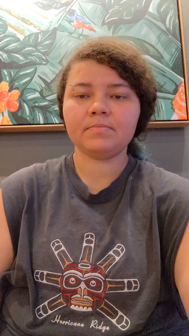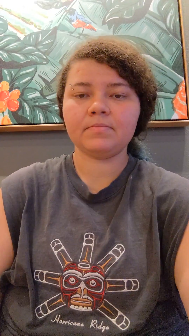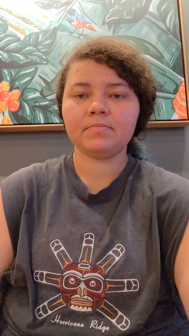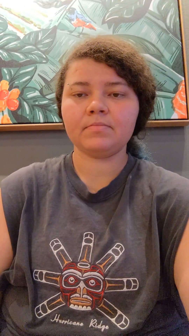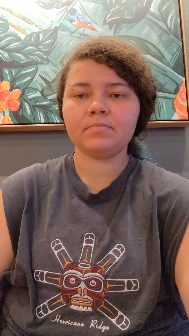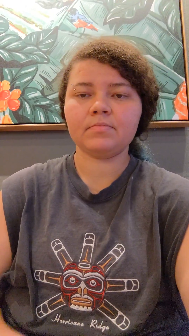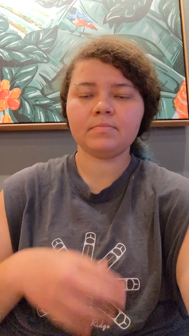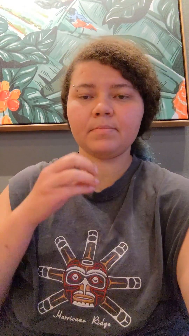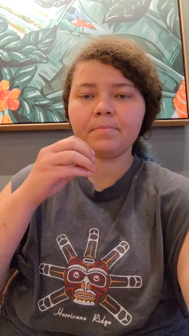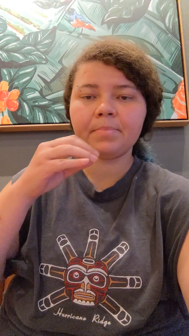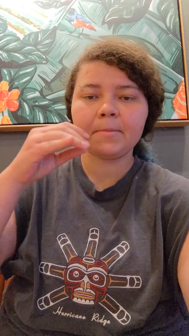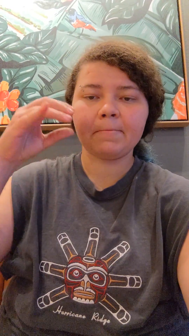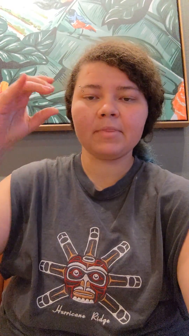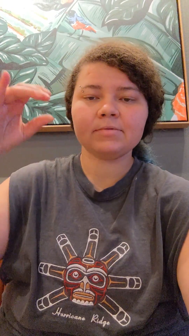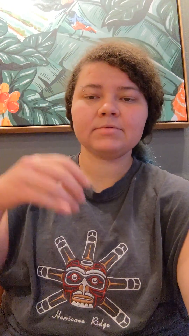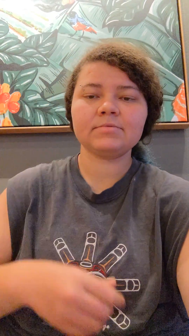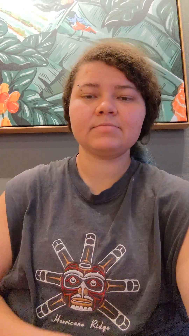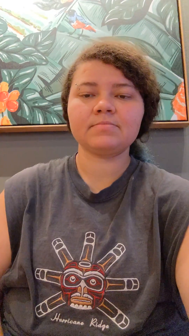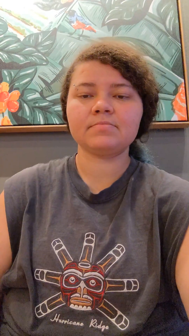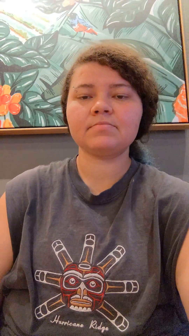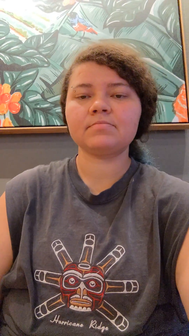bubbles